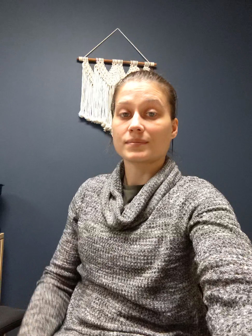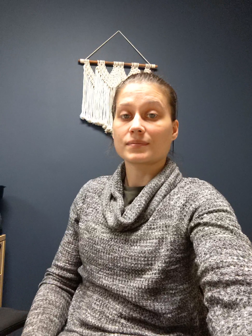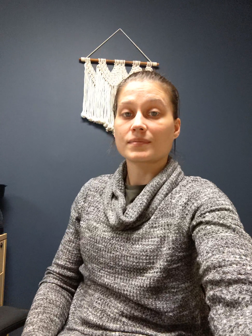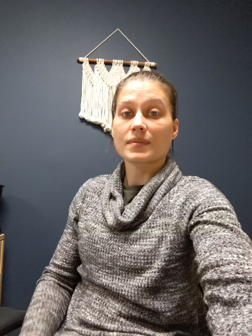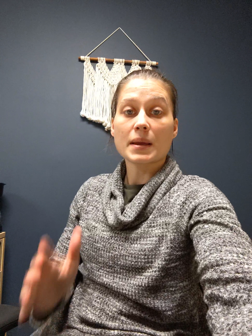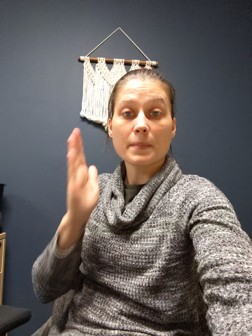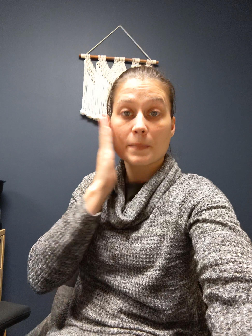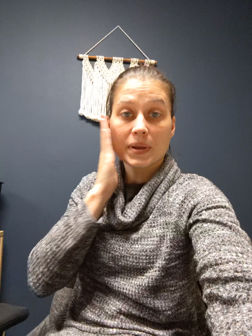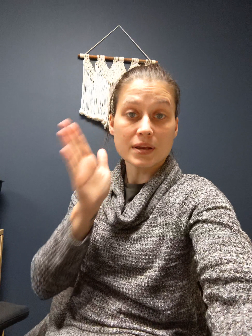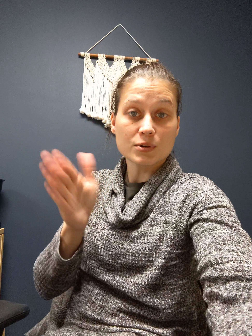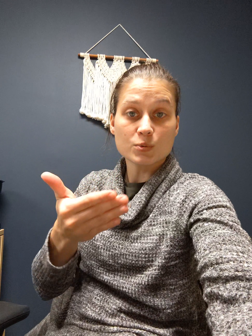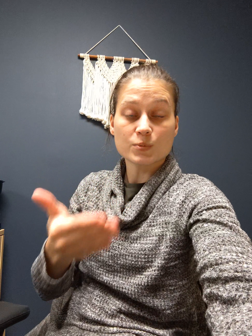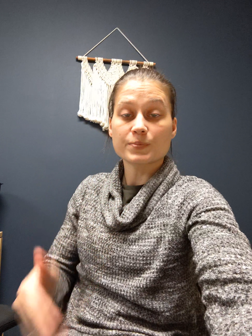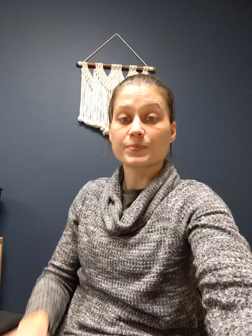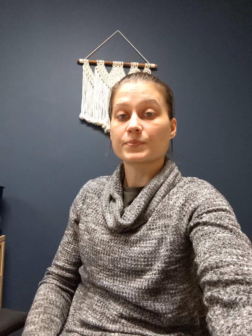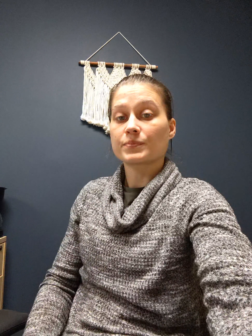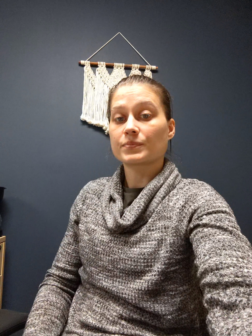bedroom